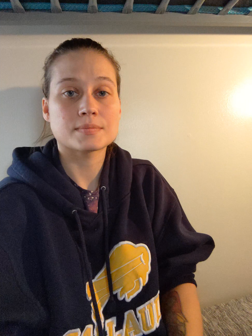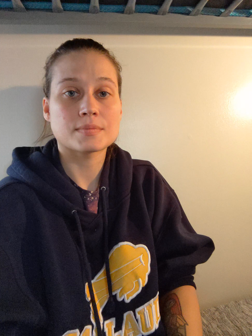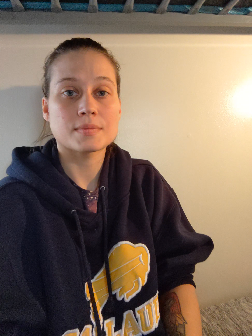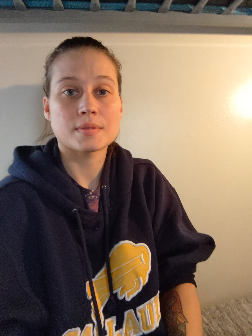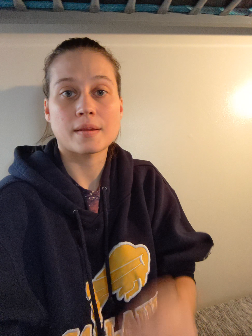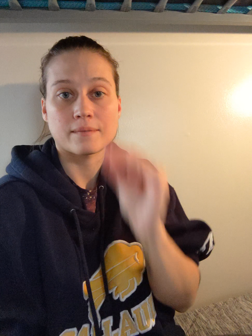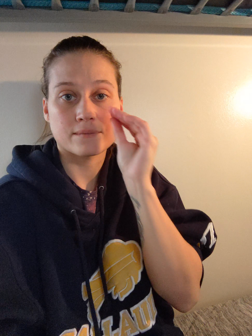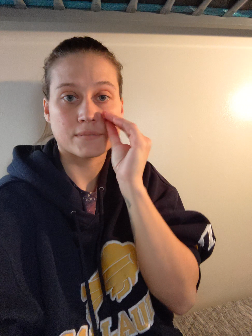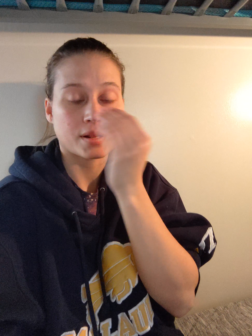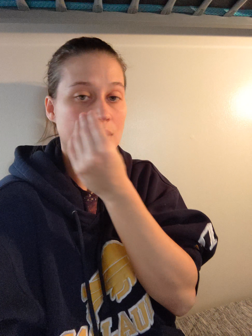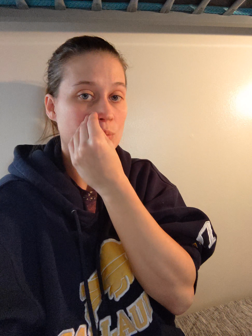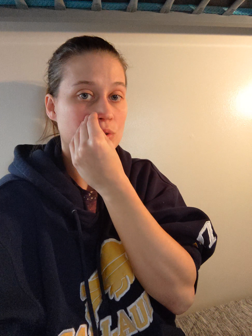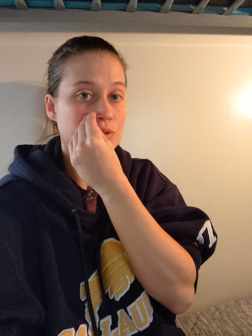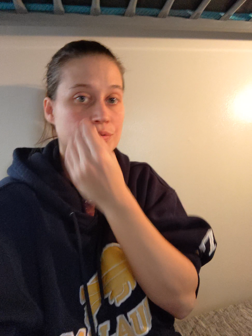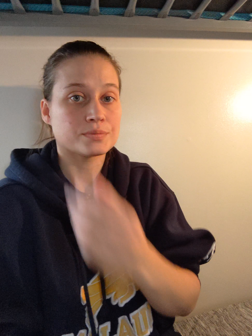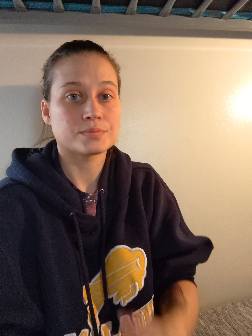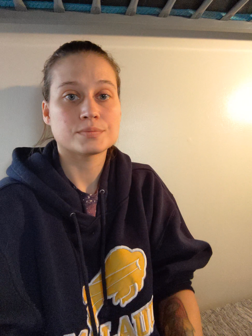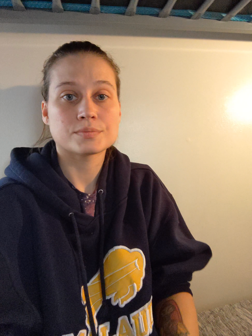flower